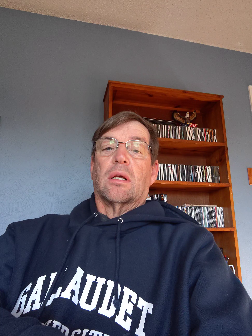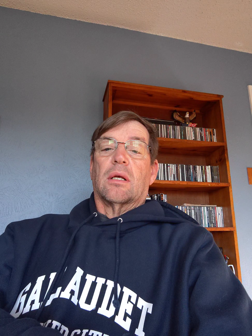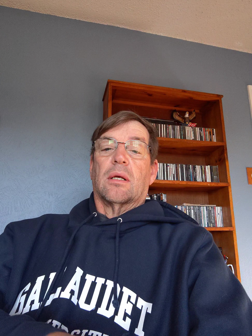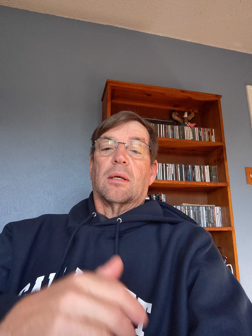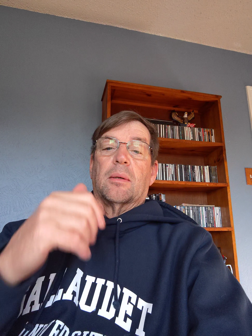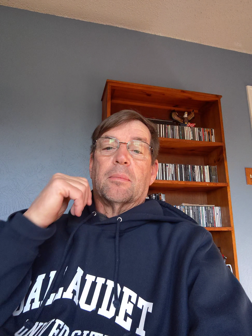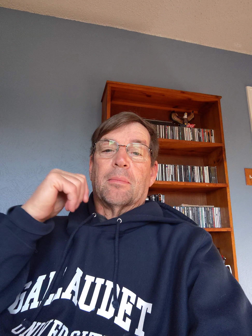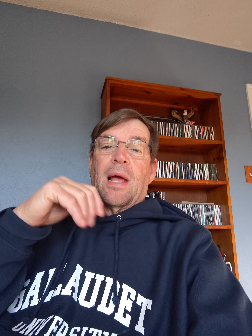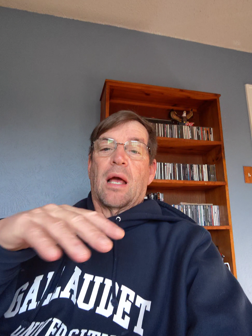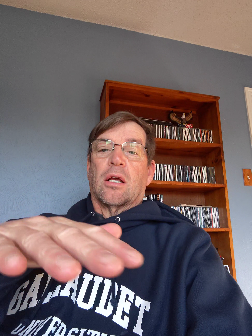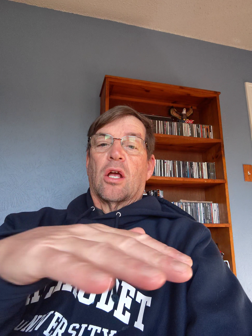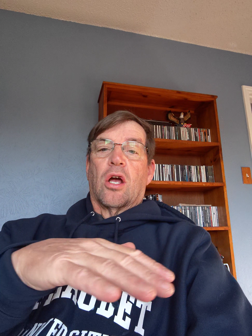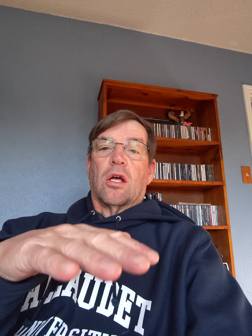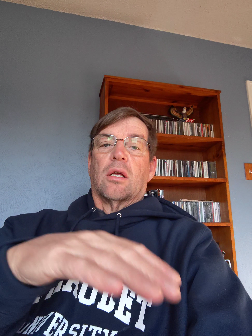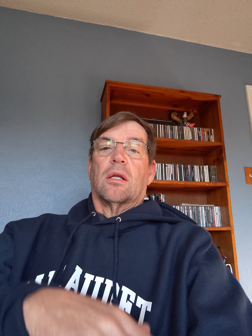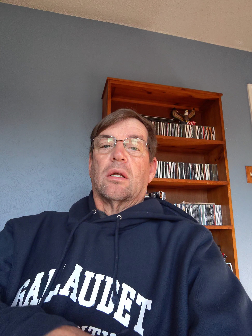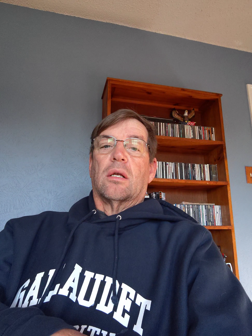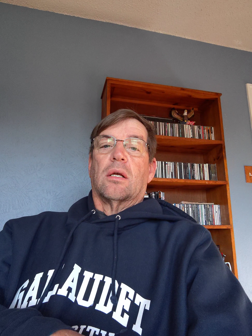backyard